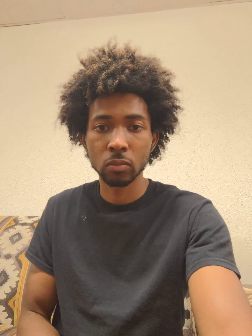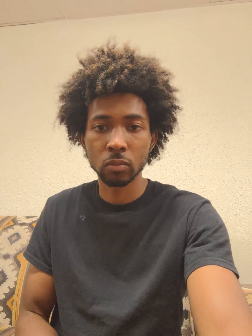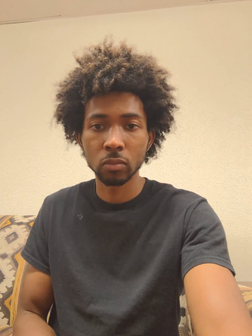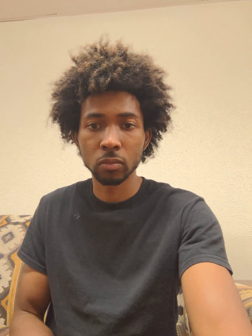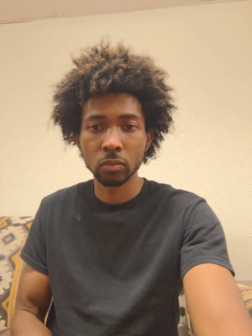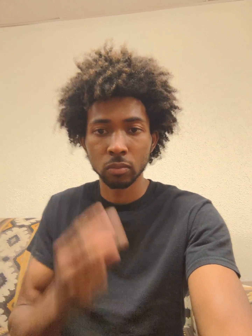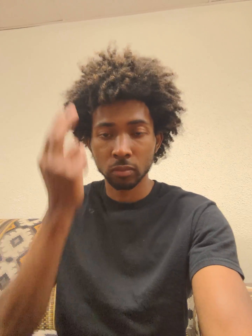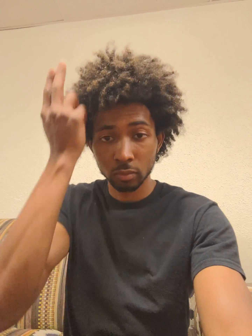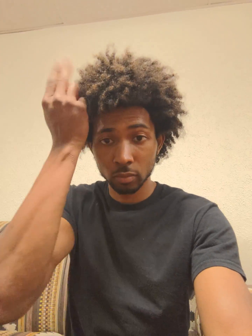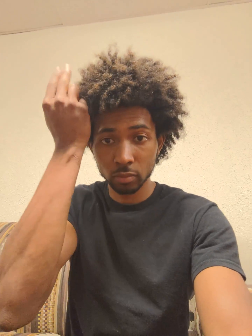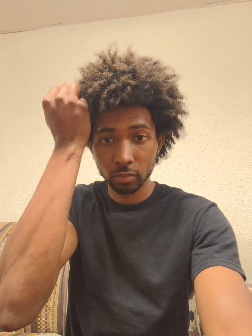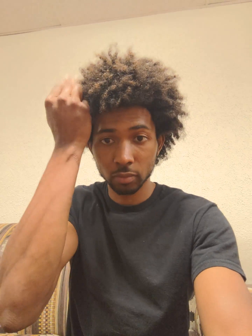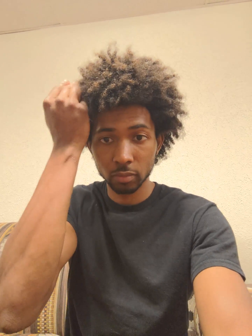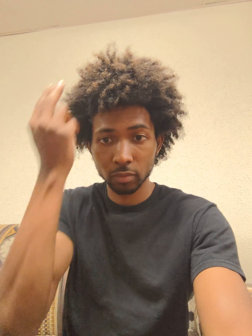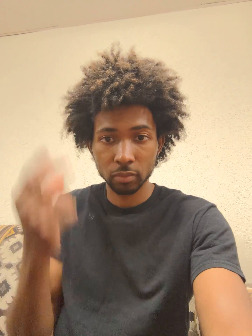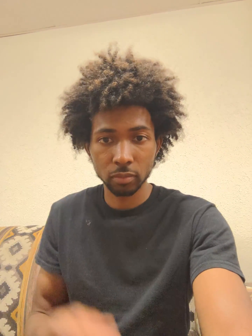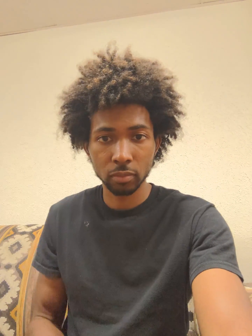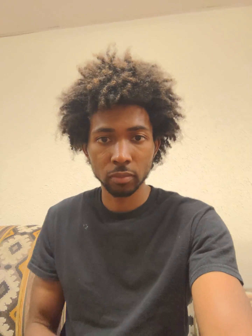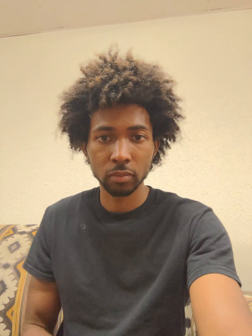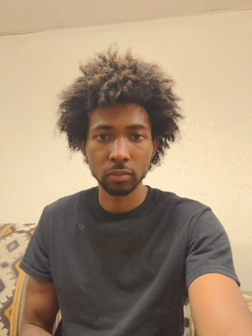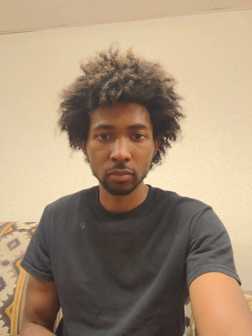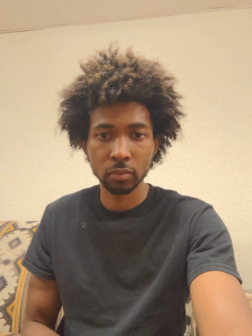rabbit